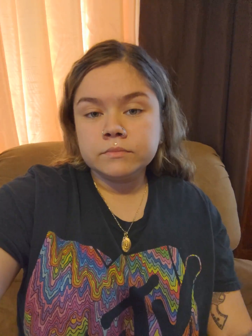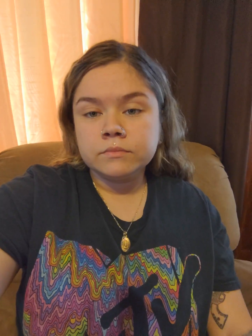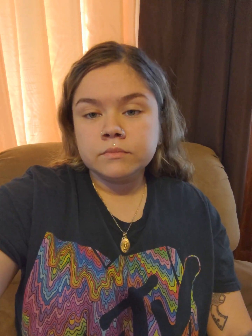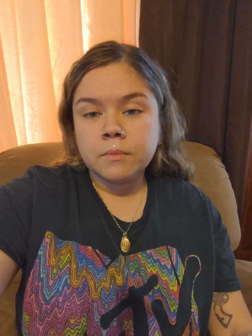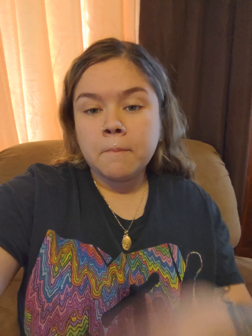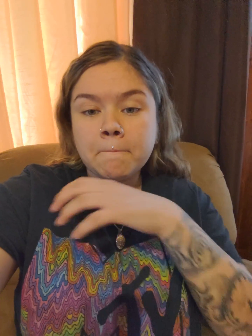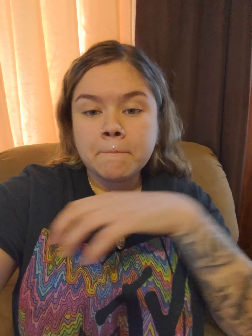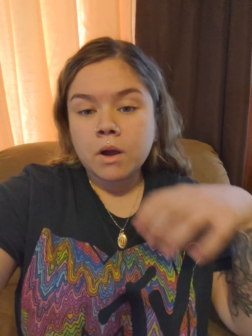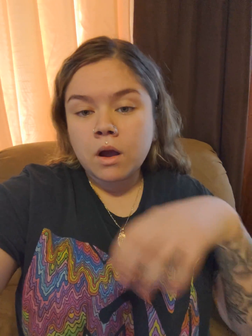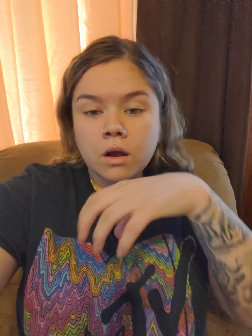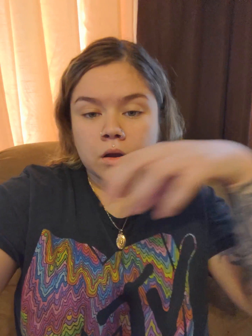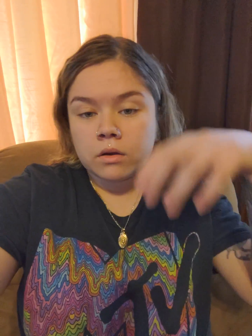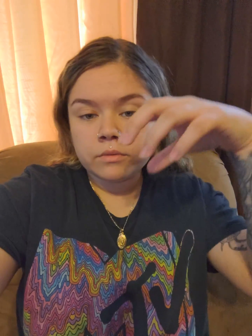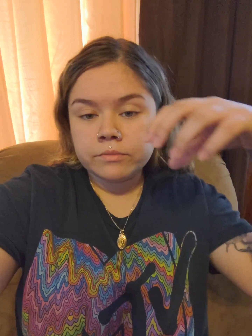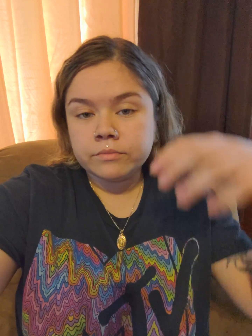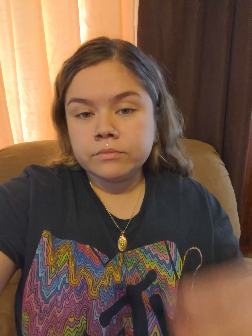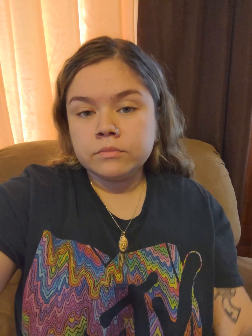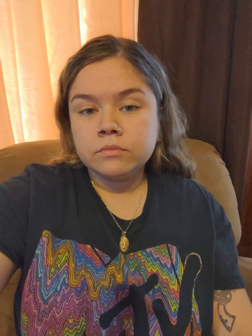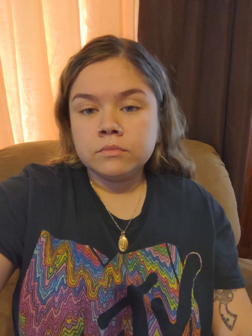block